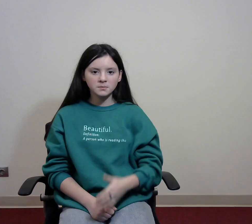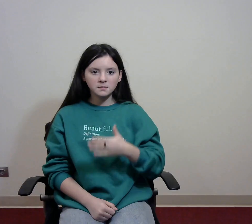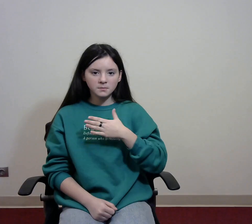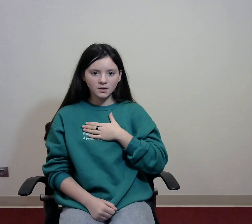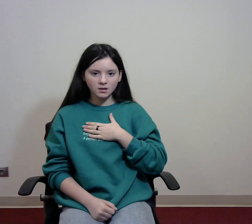mənim